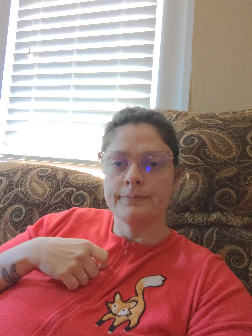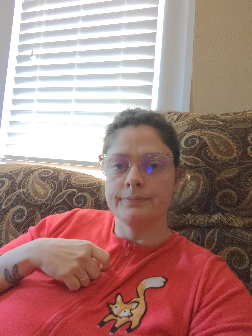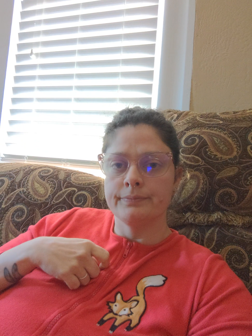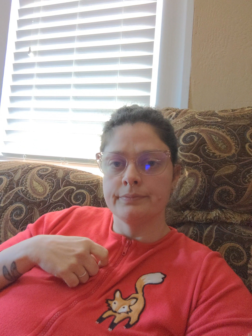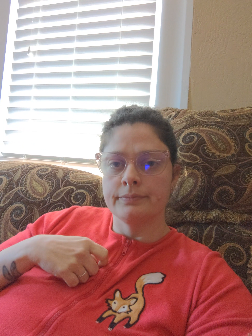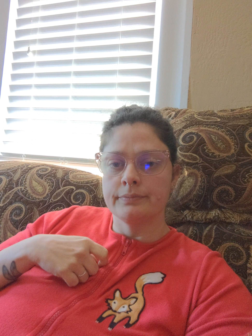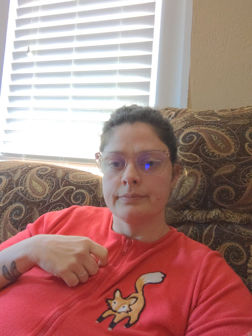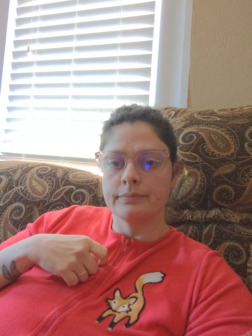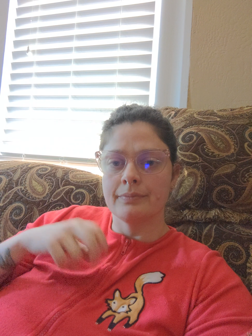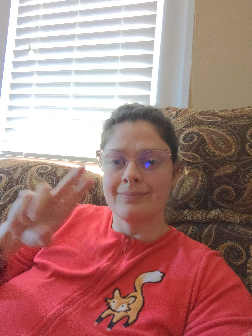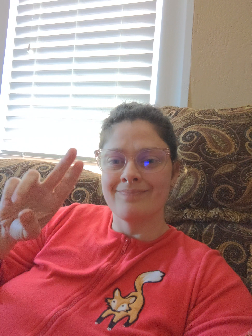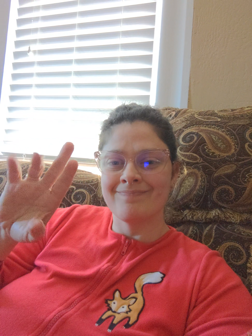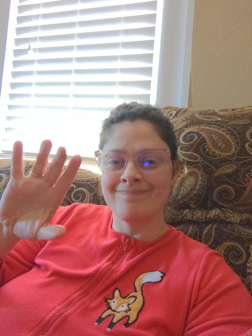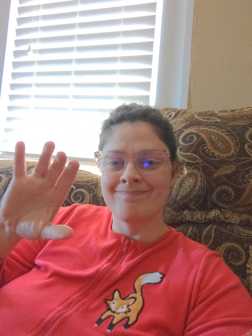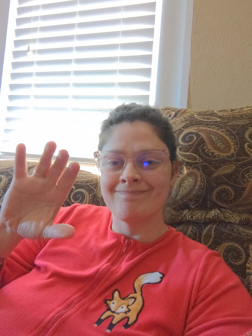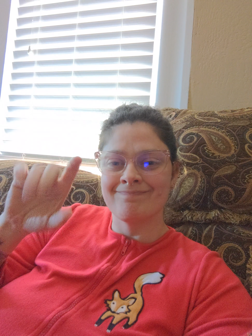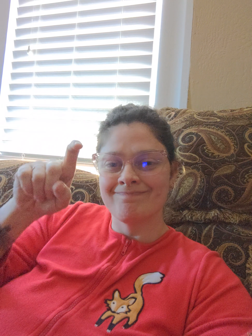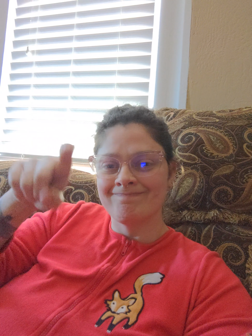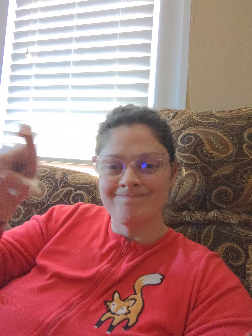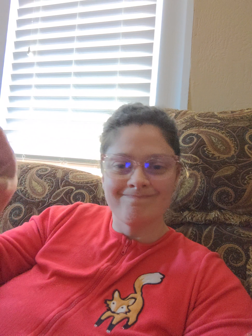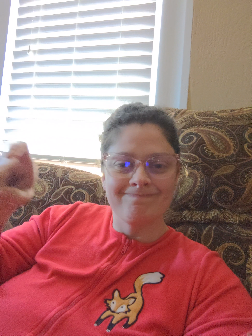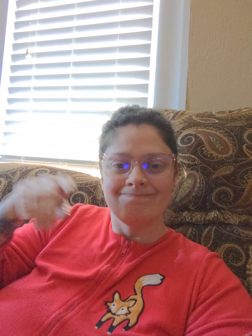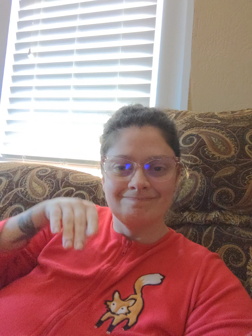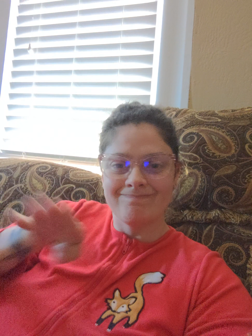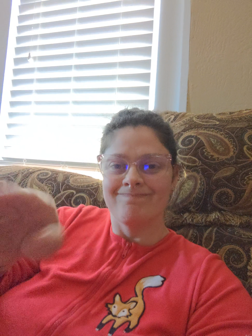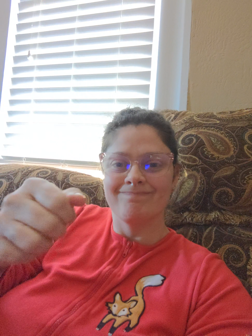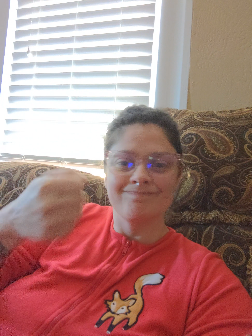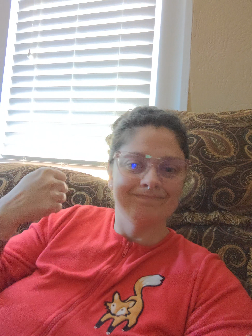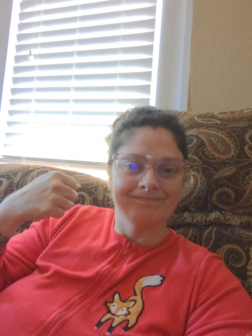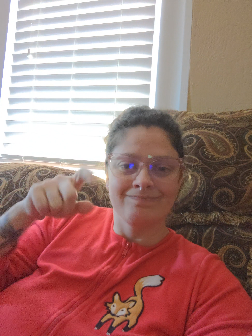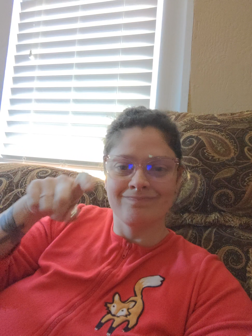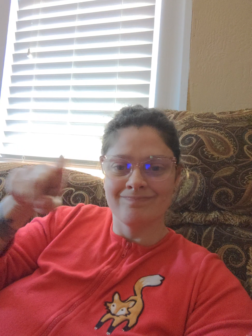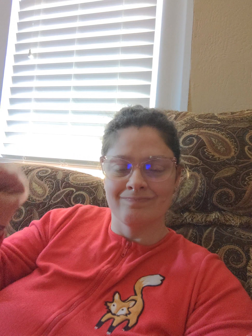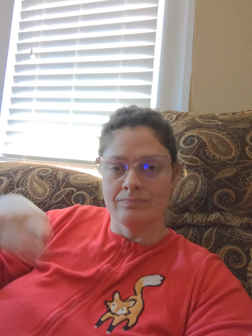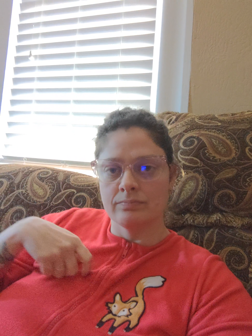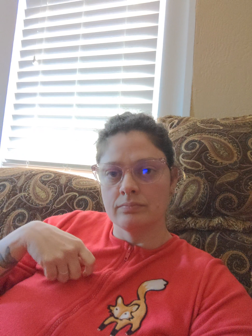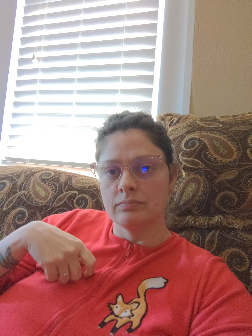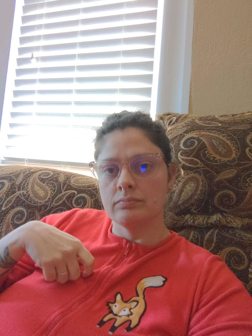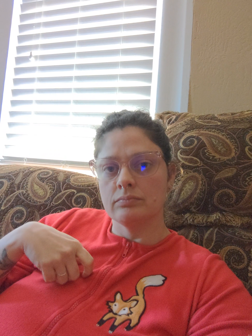closet